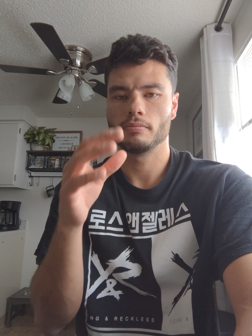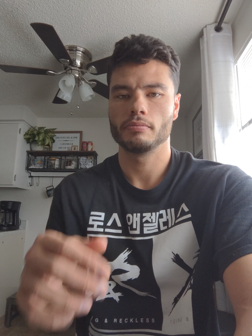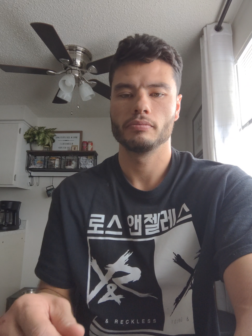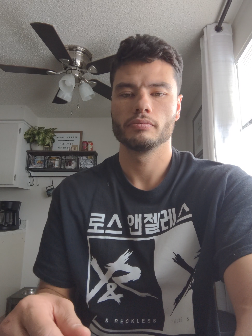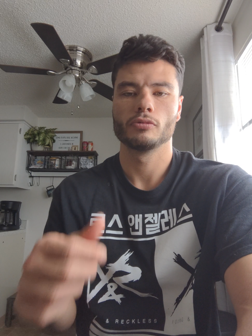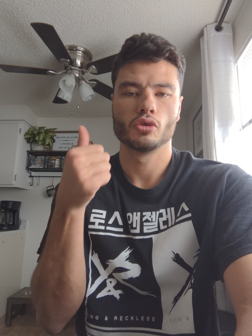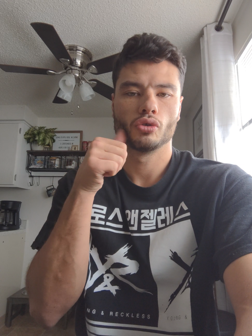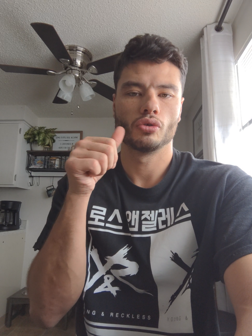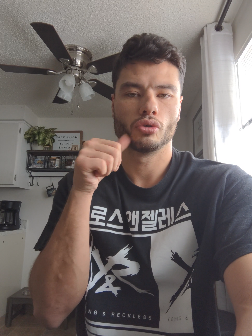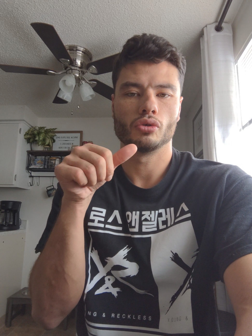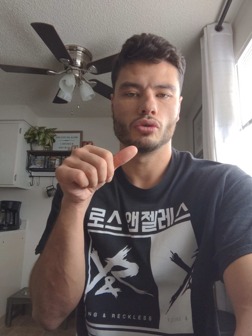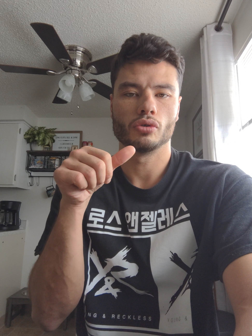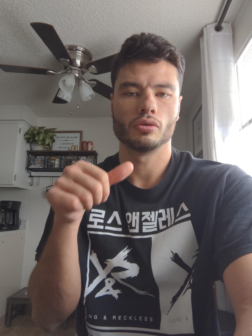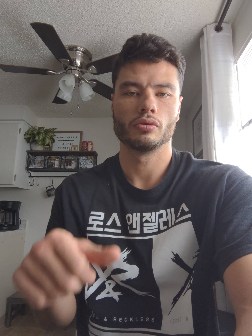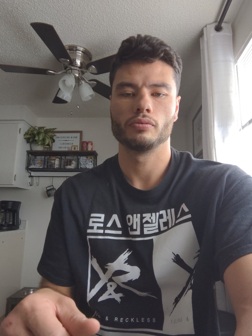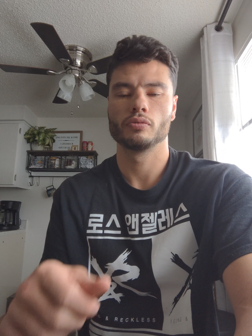girl